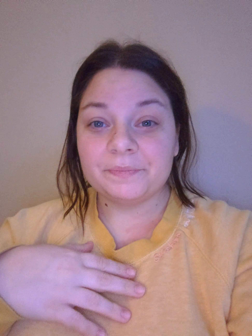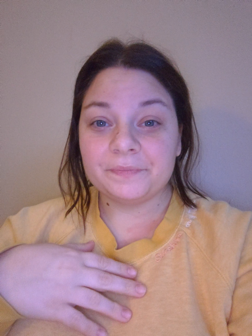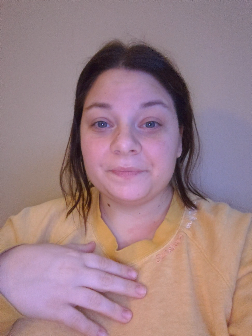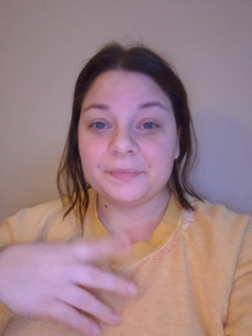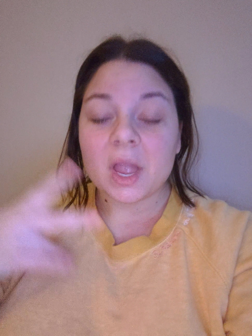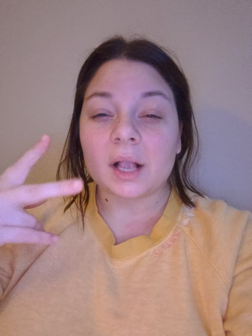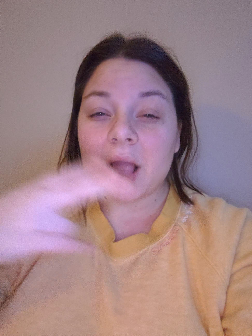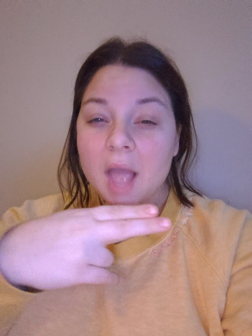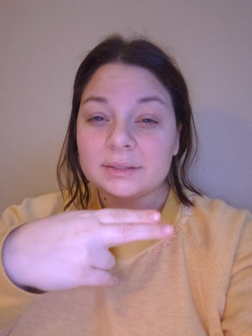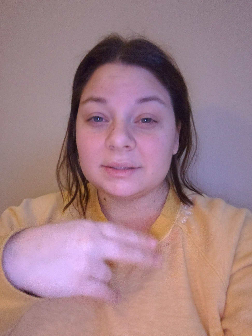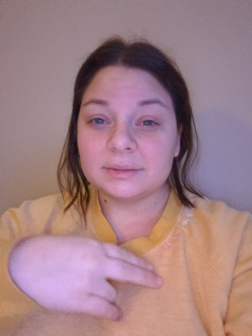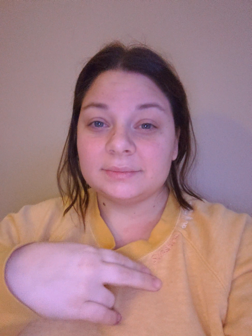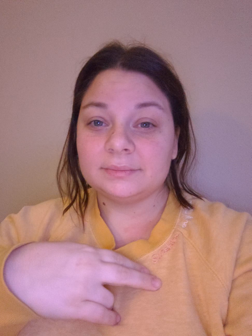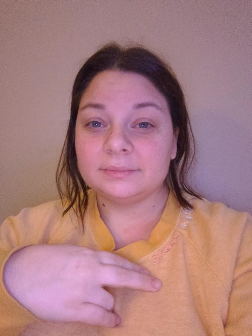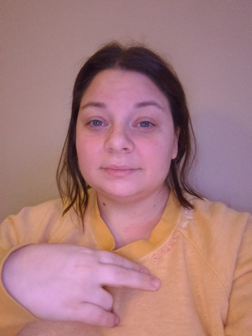cut